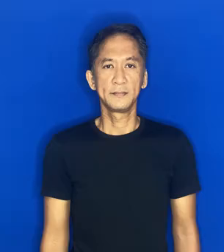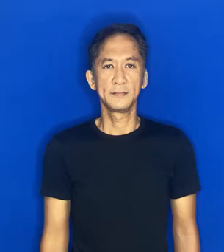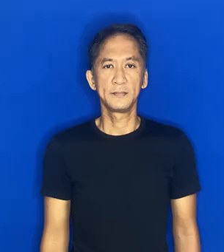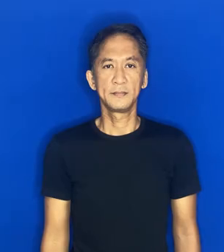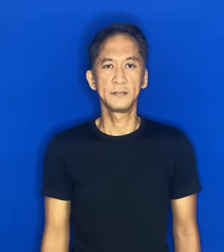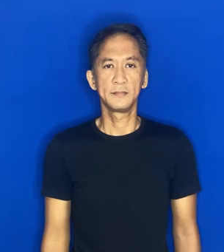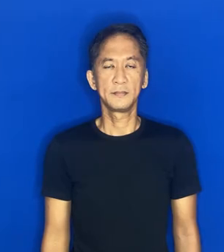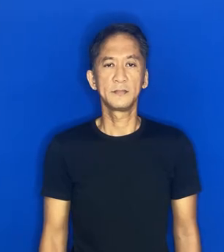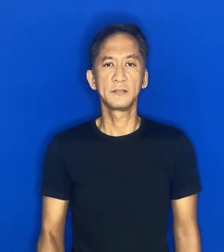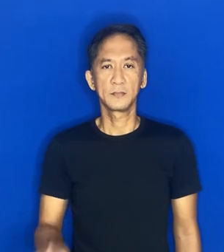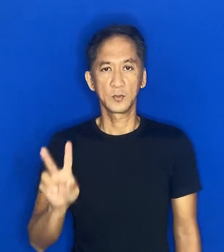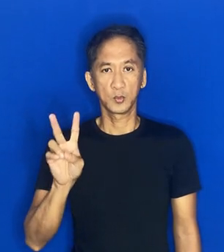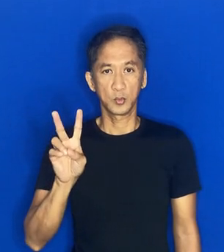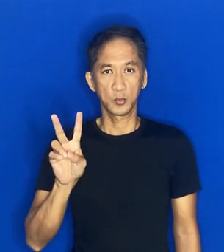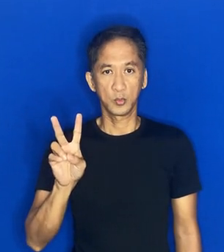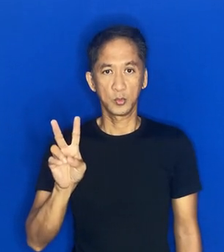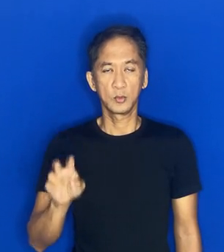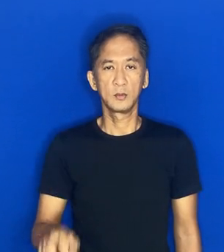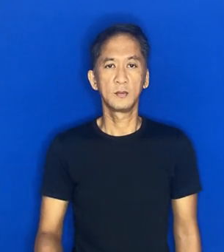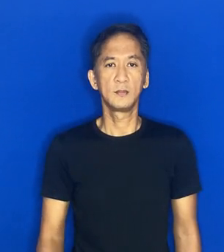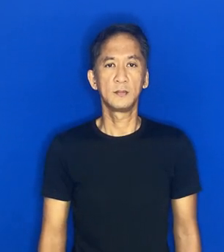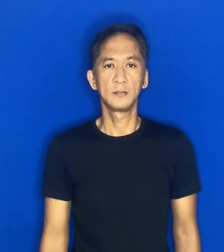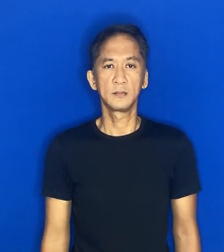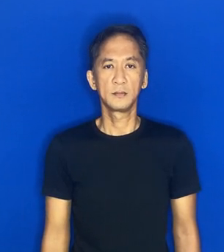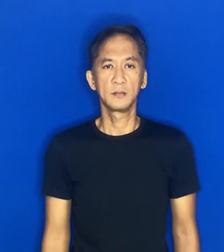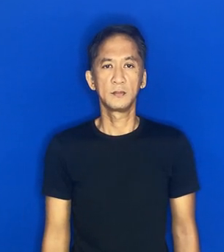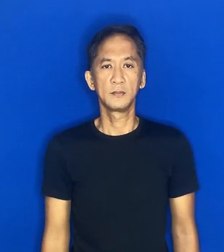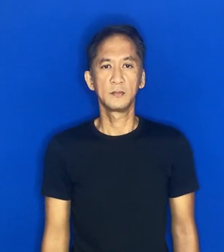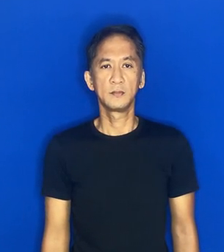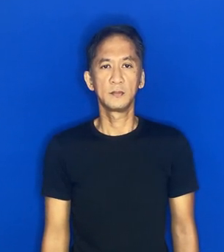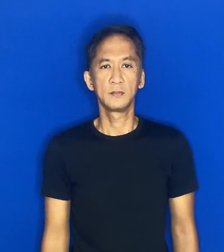two